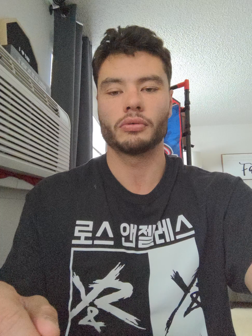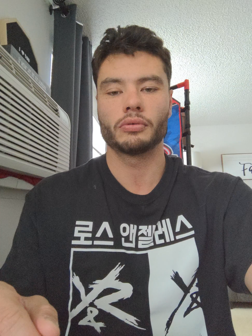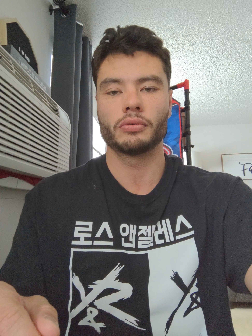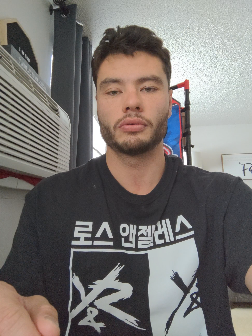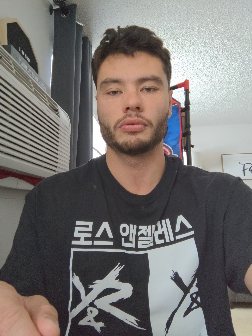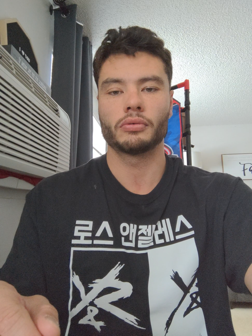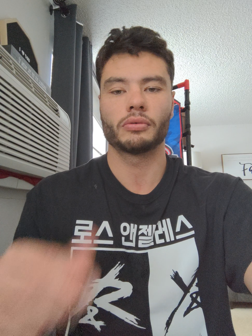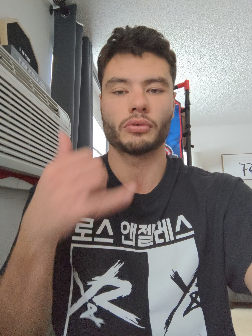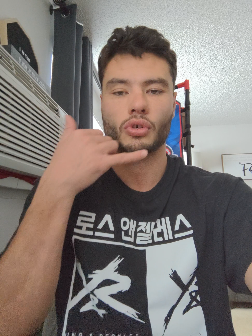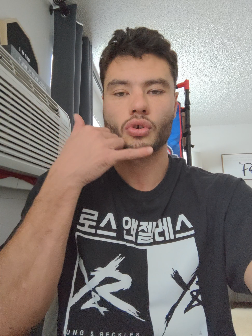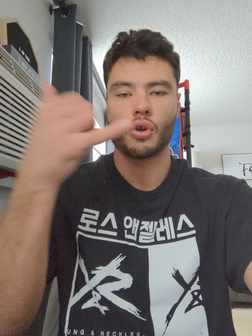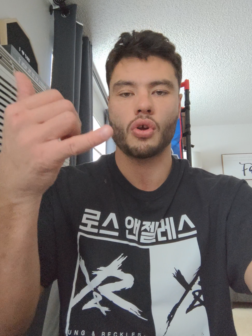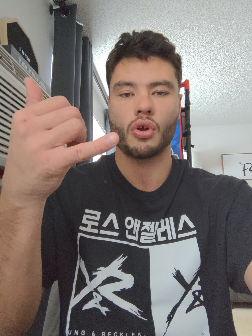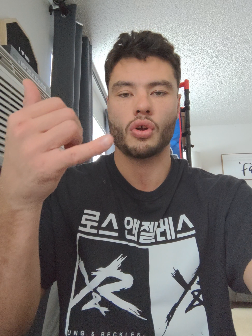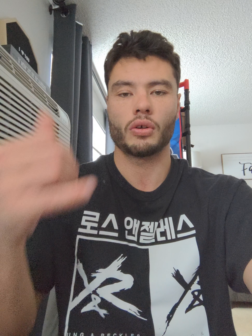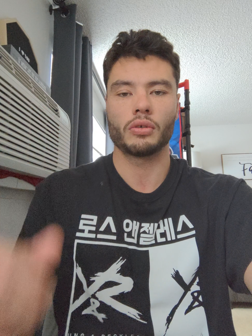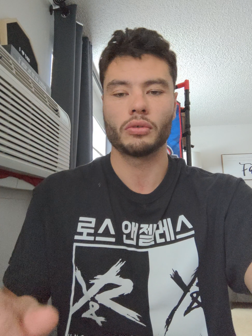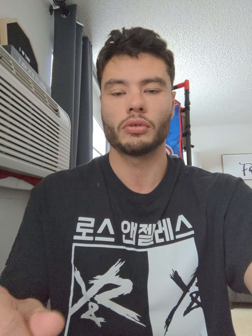call on the phone